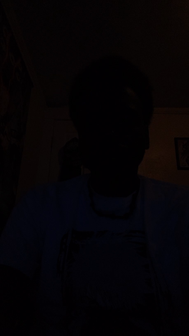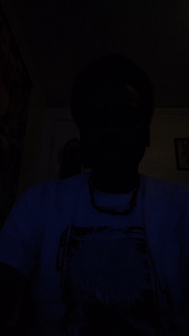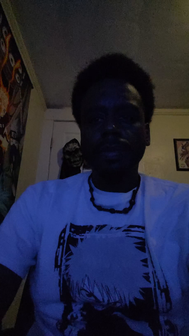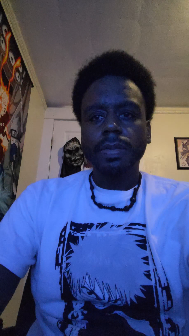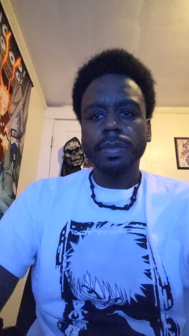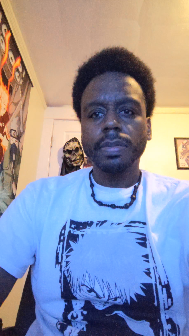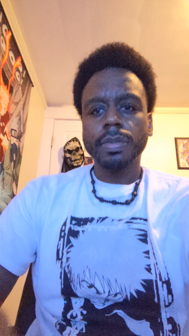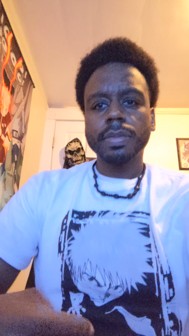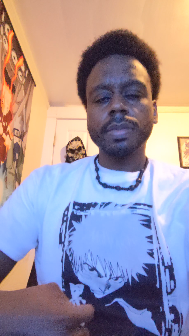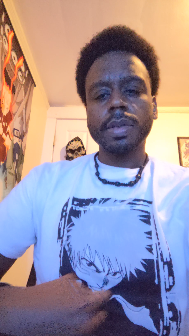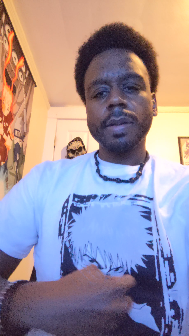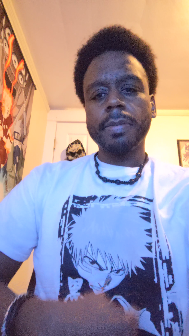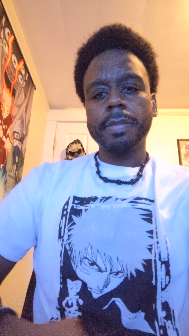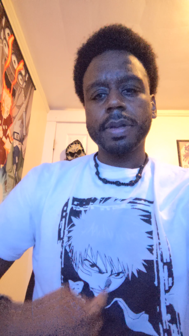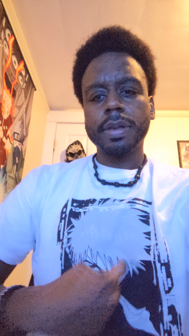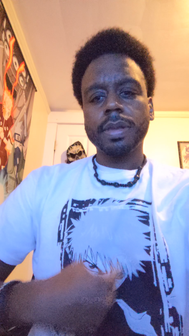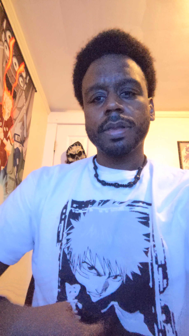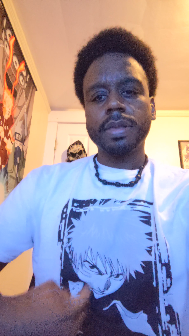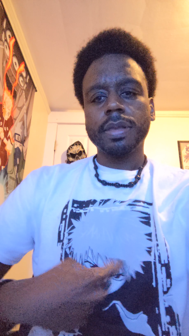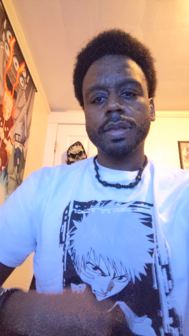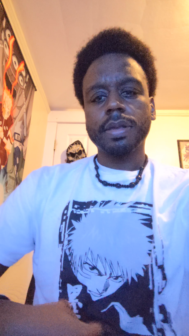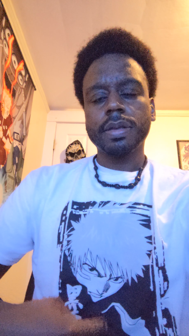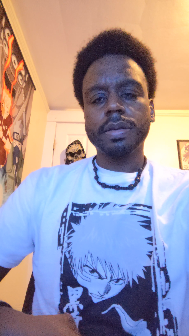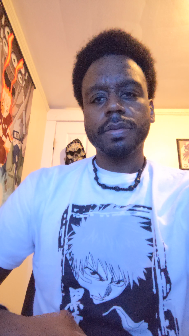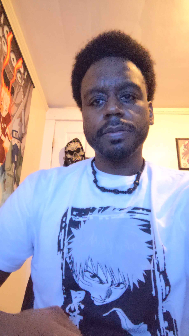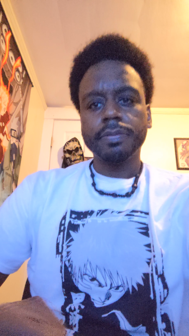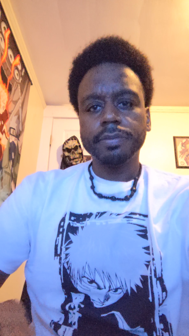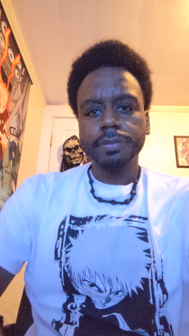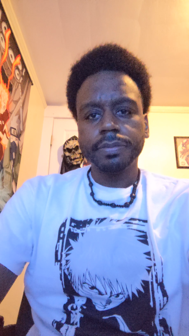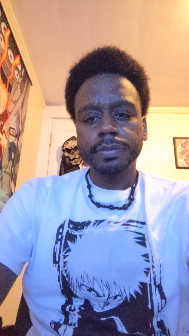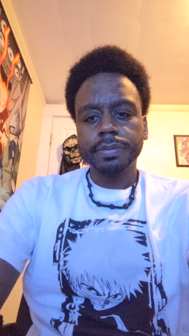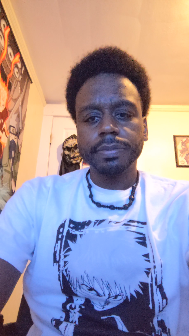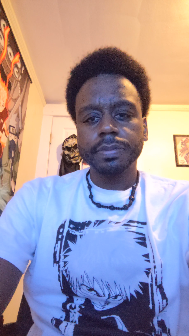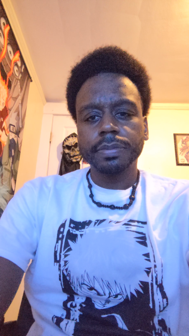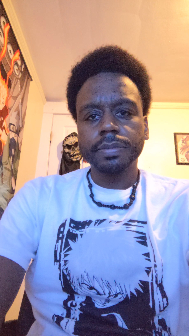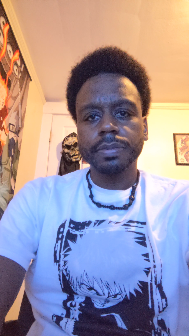belly button